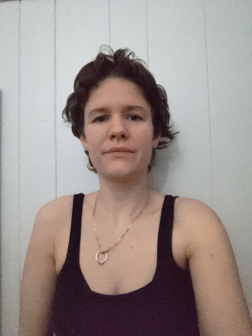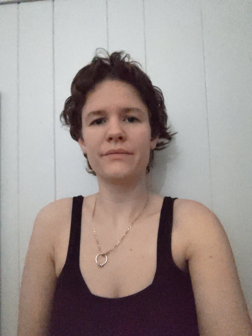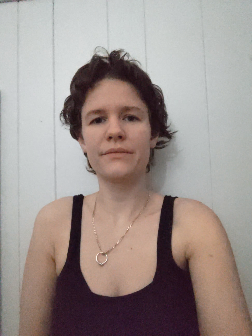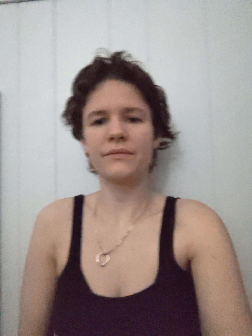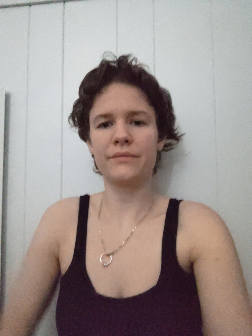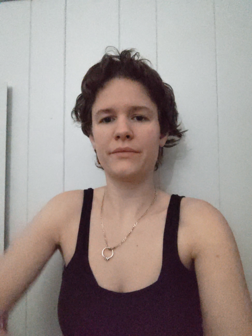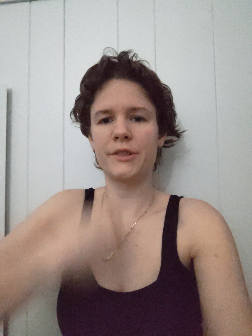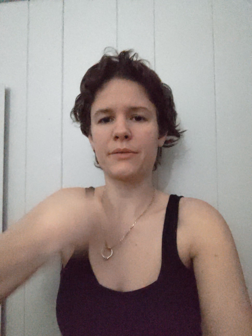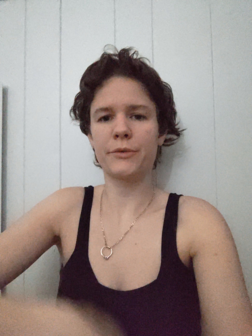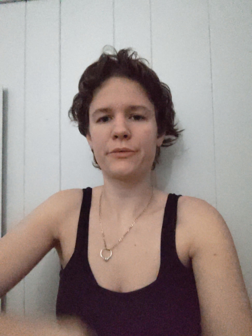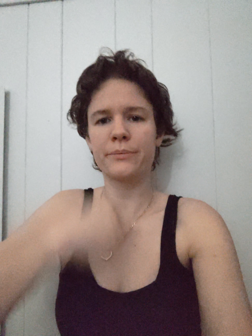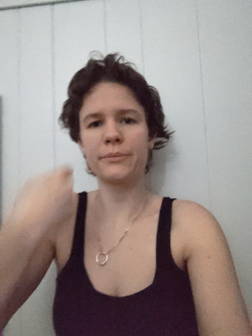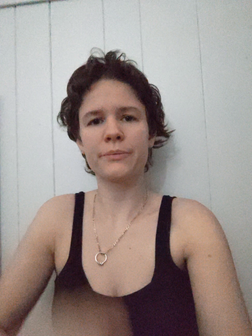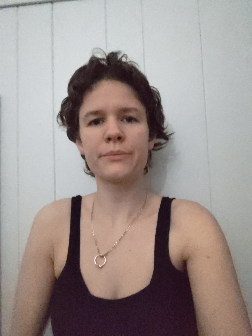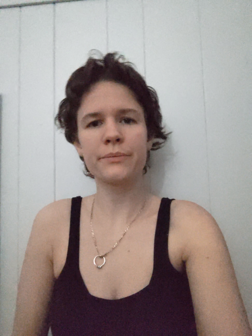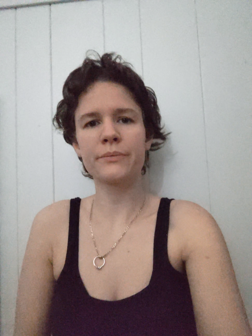zipper